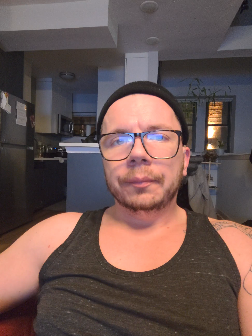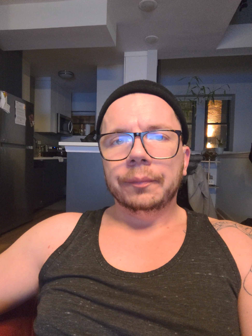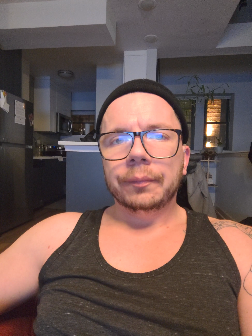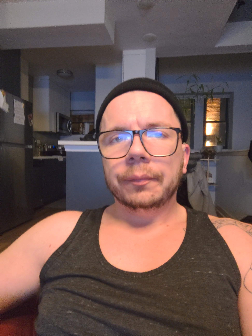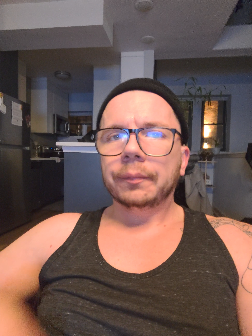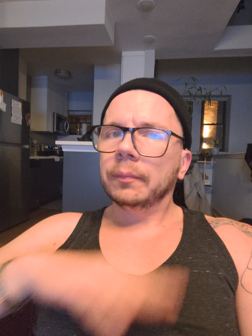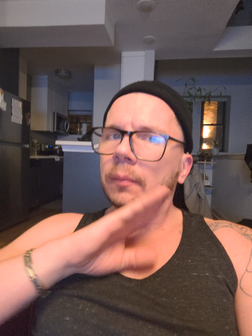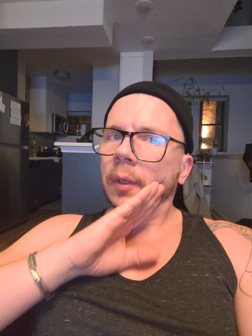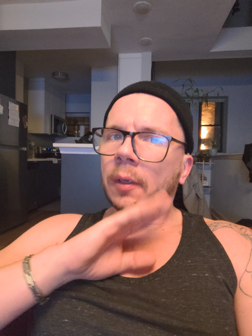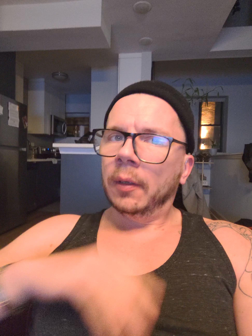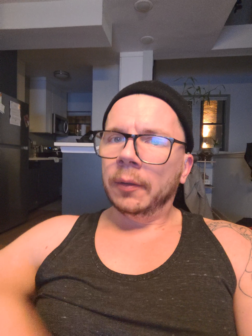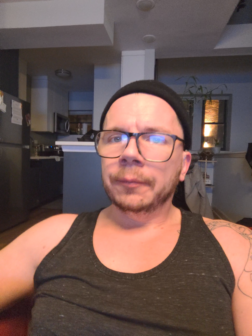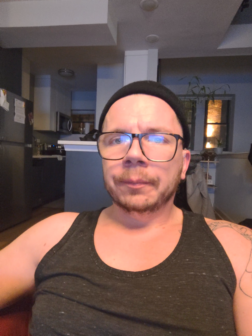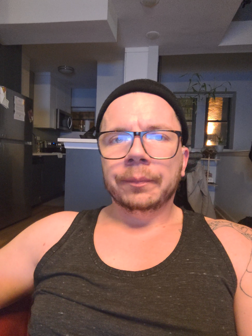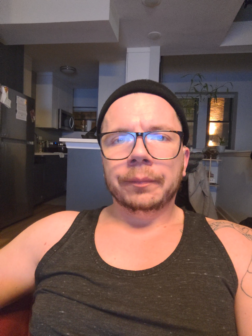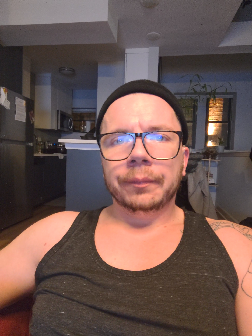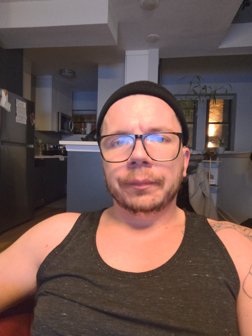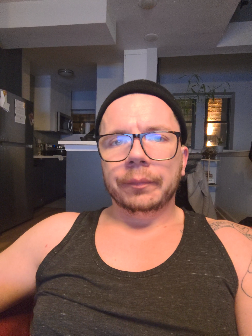bed